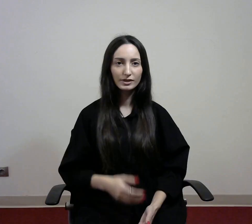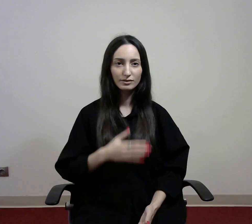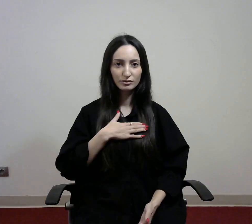mənə